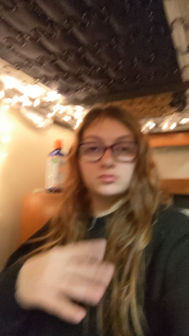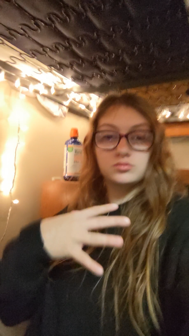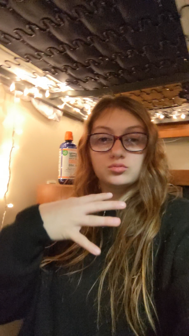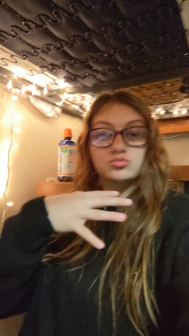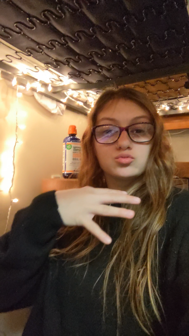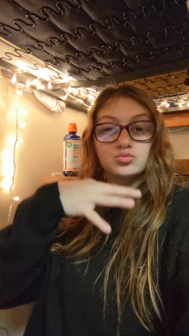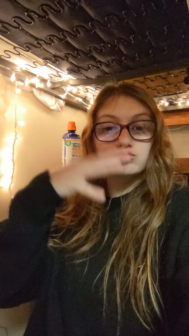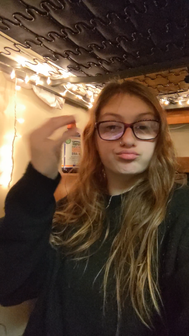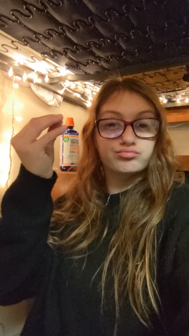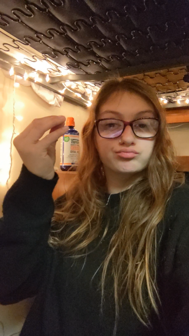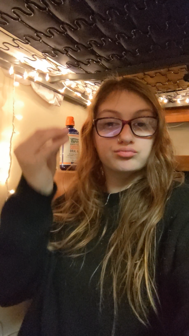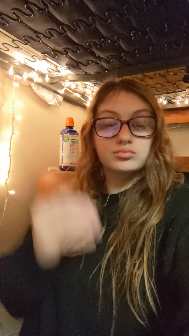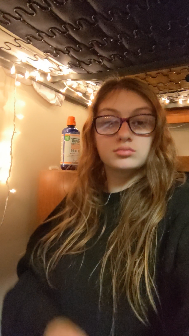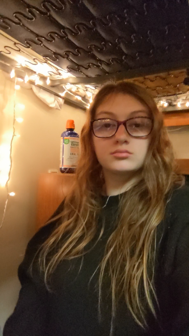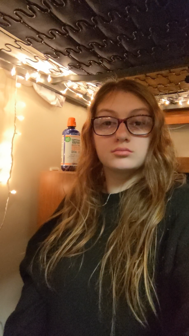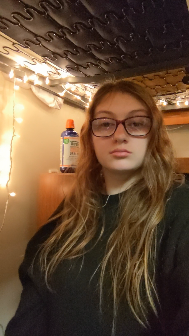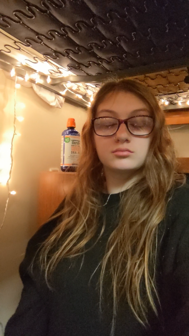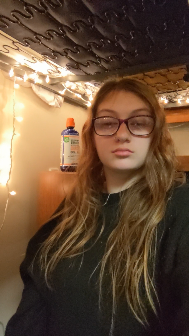going to